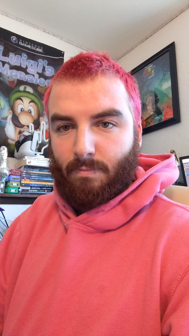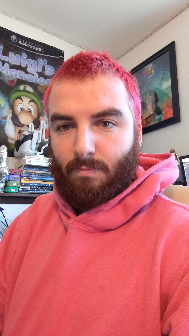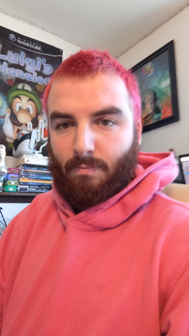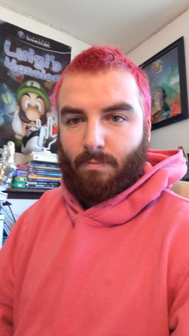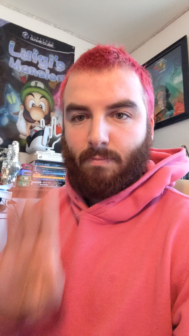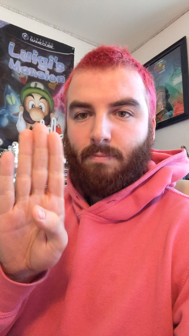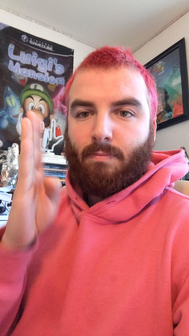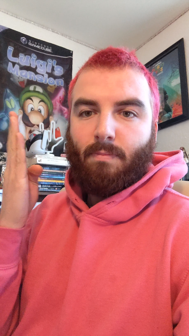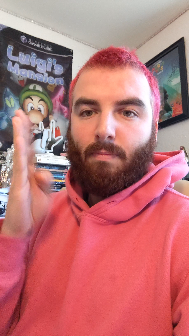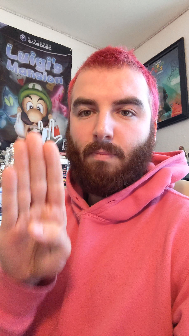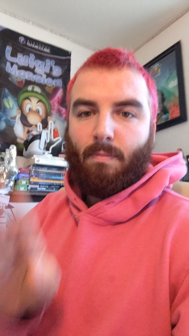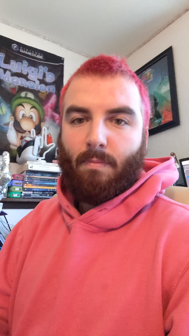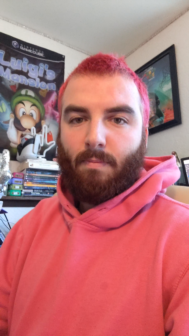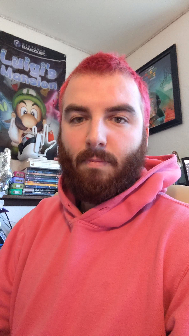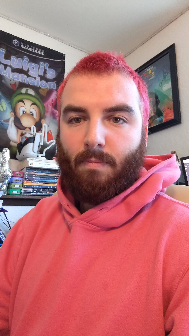door